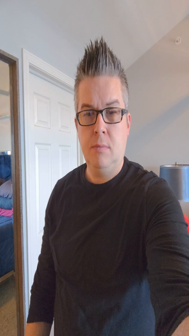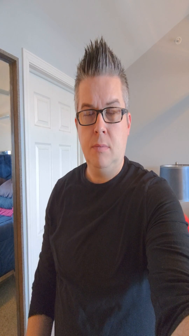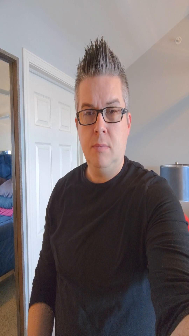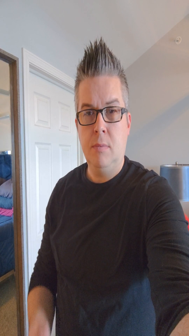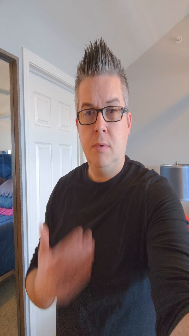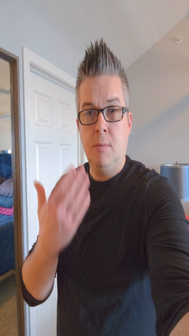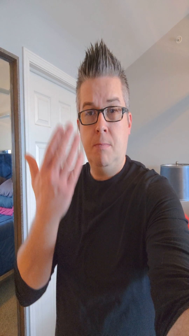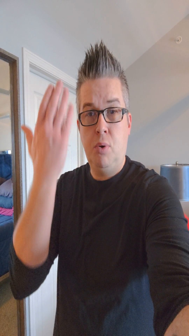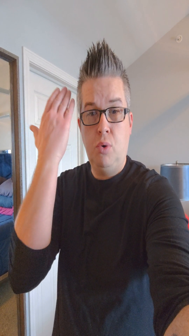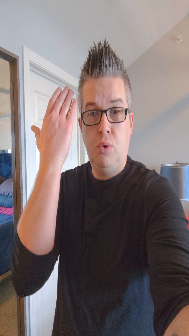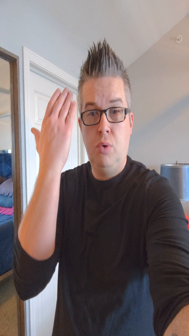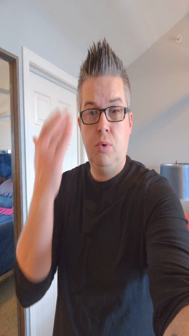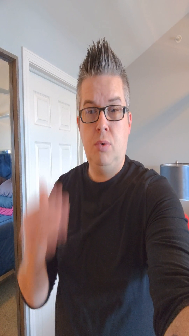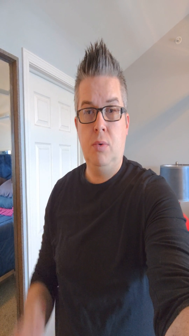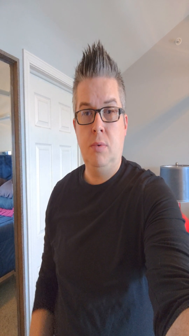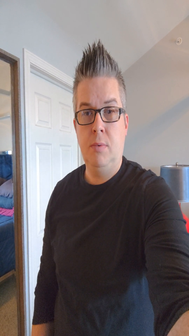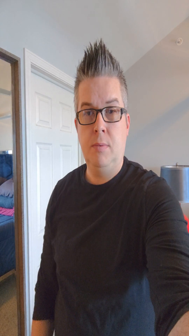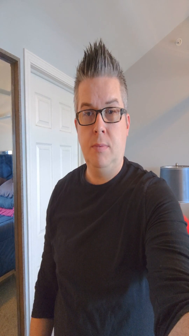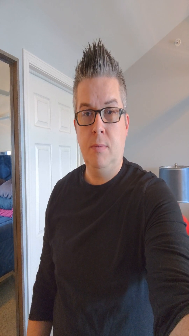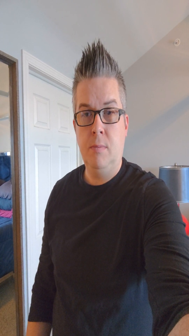morning